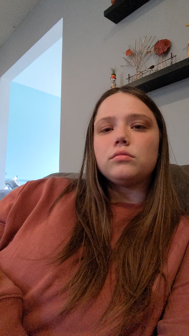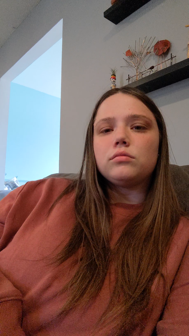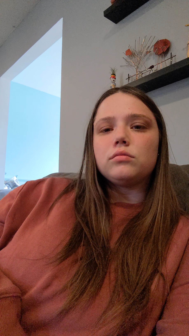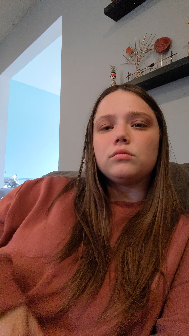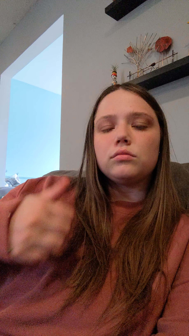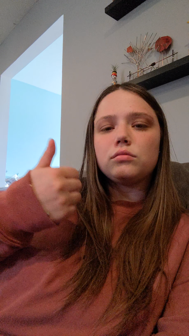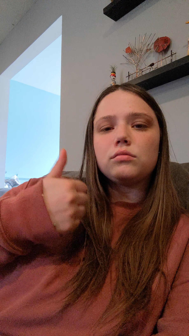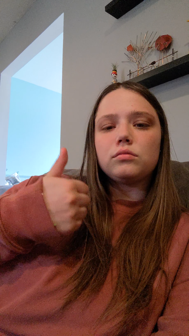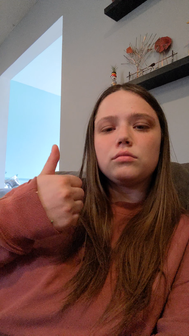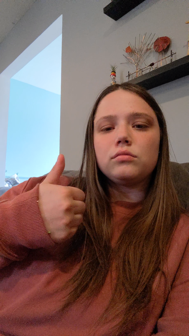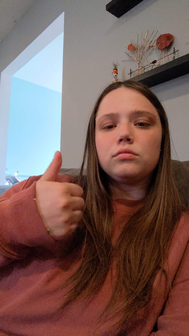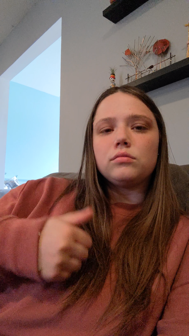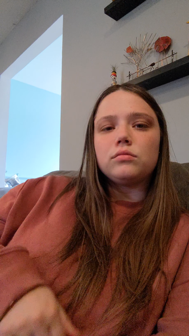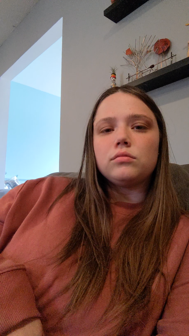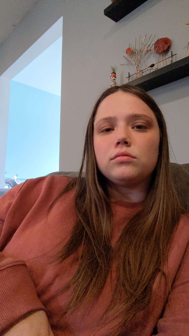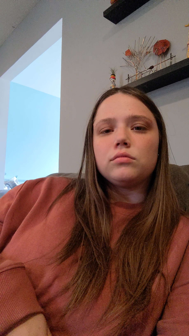help